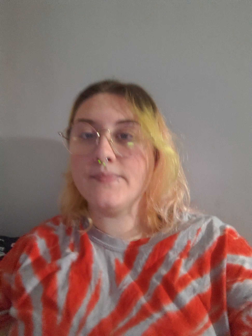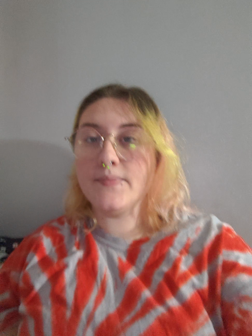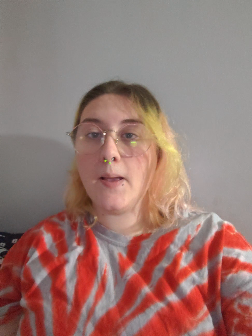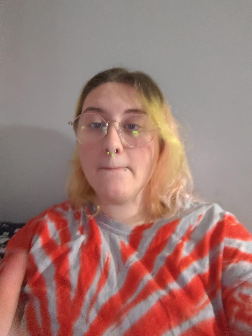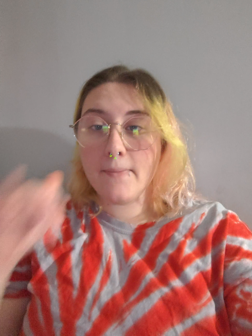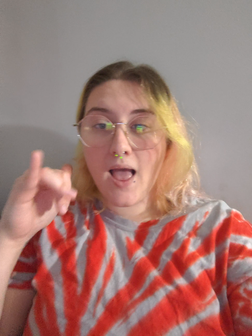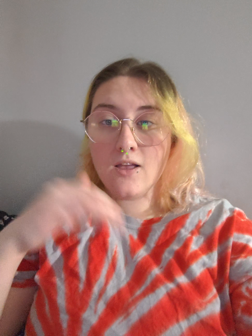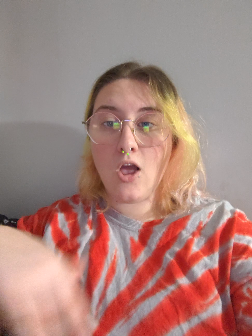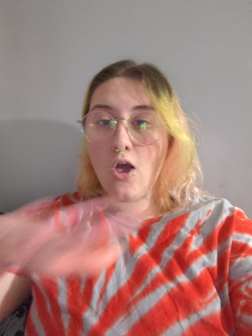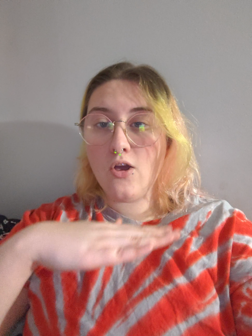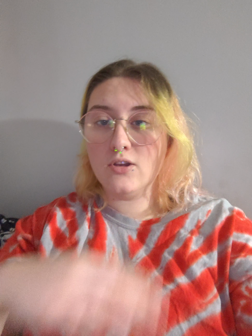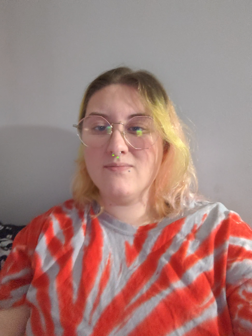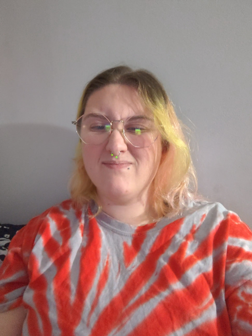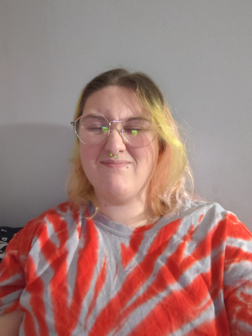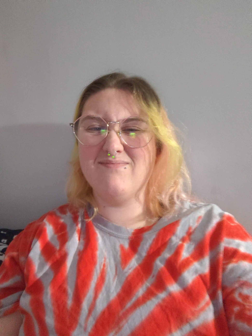backyard